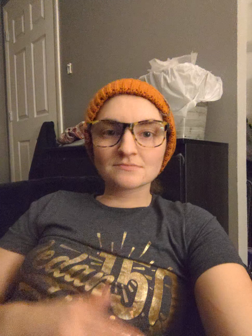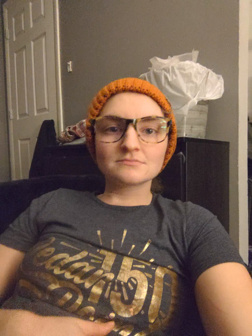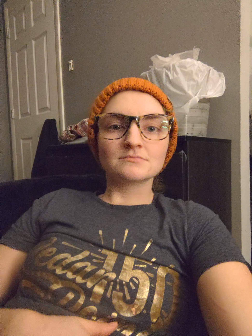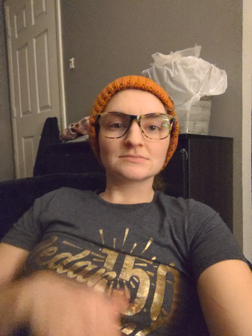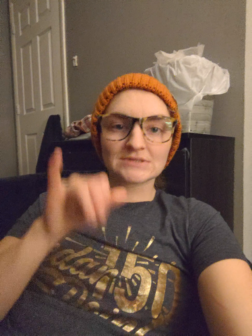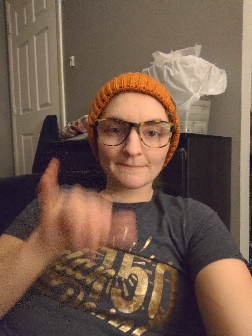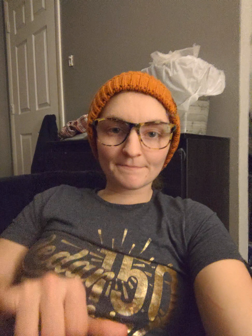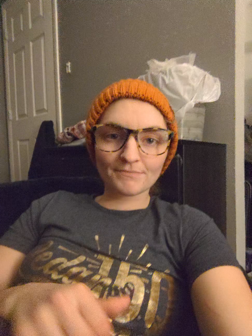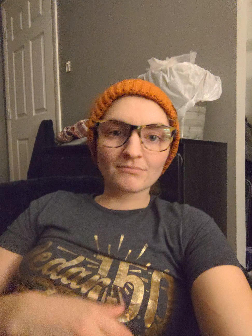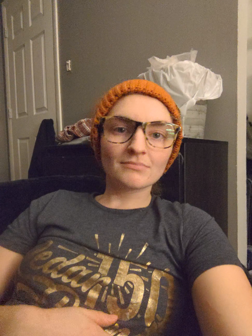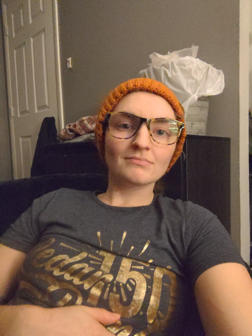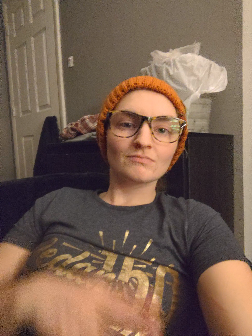stay